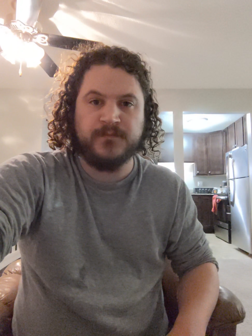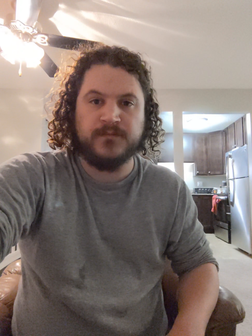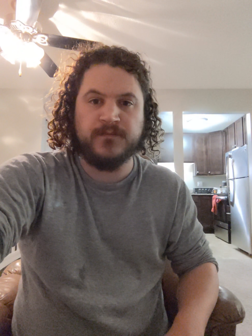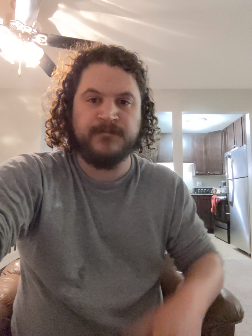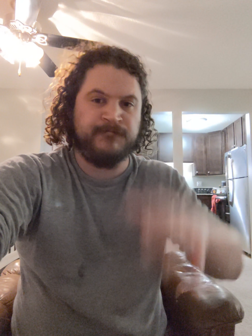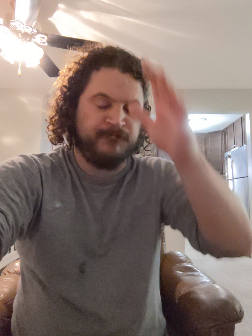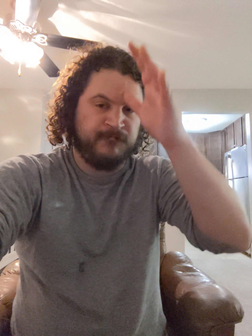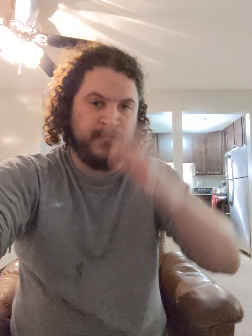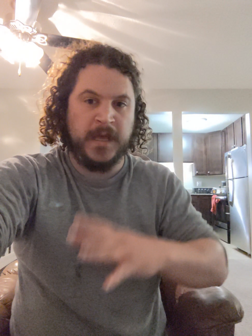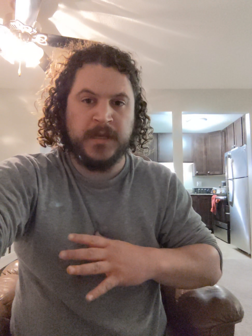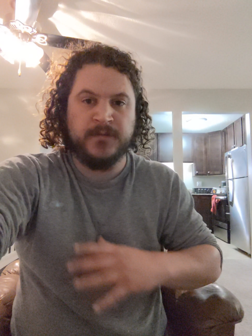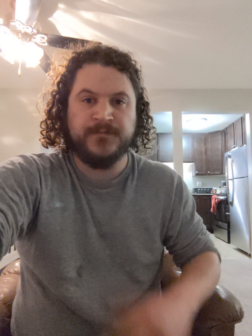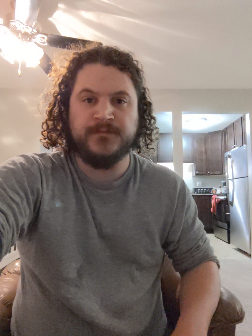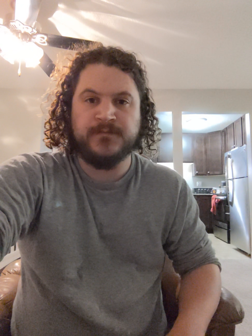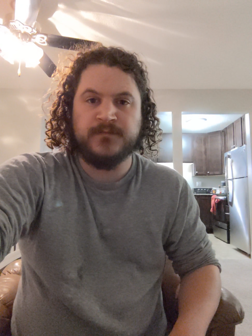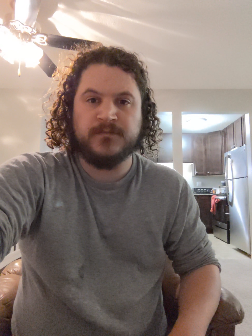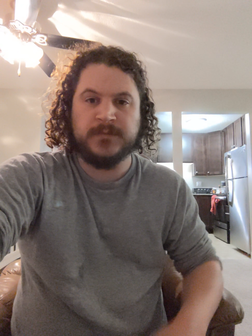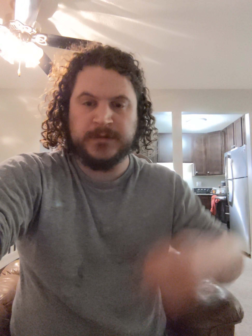man